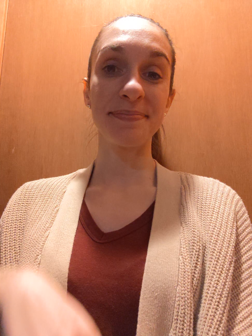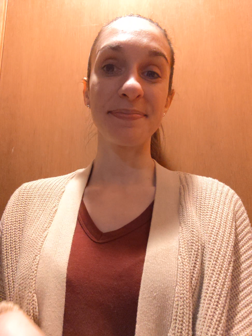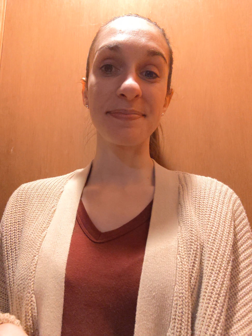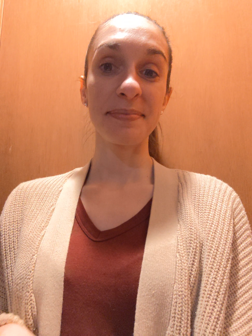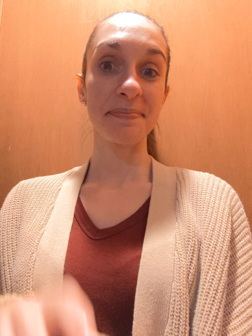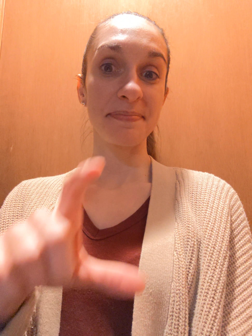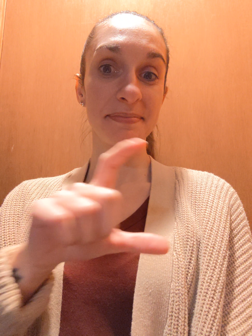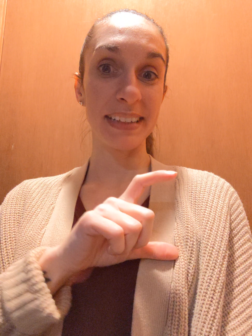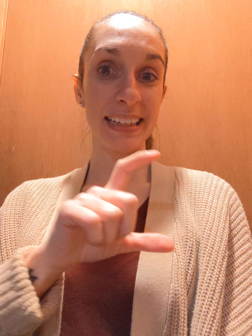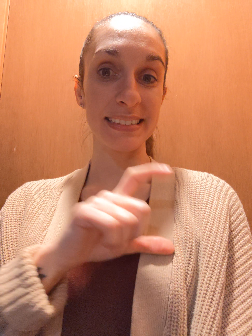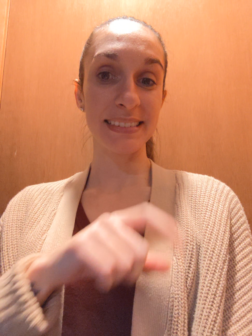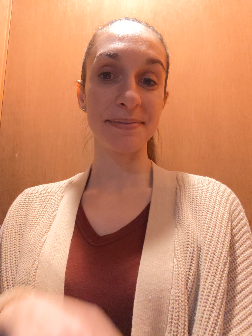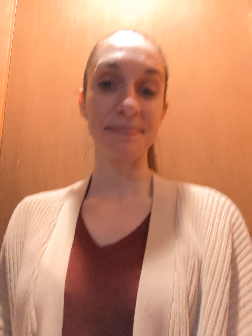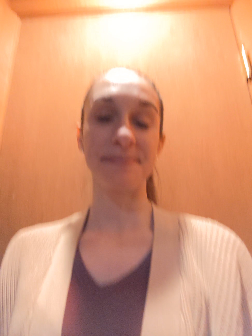police